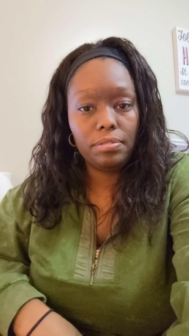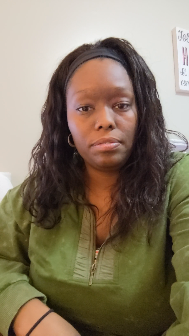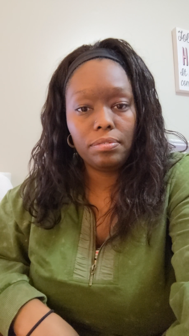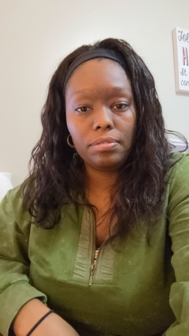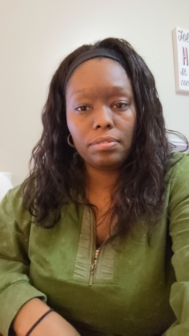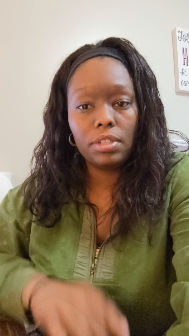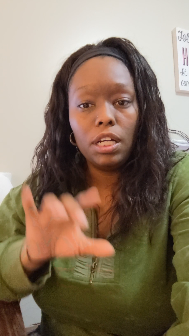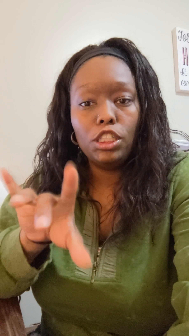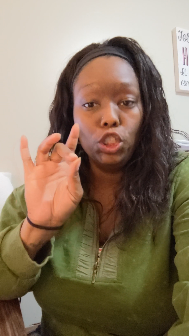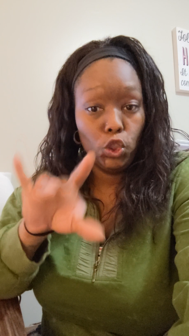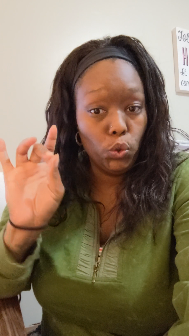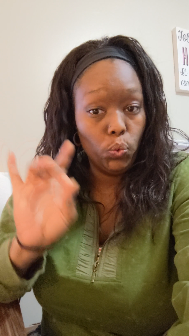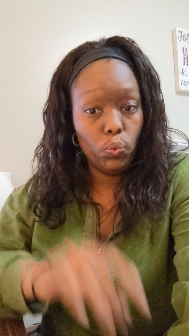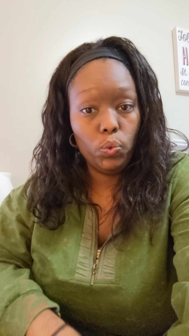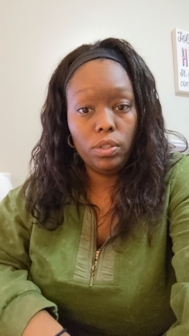choose